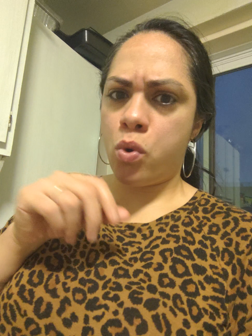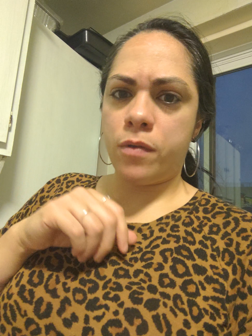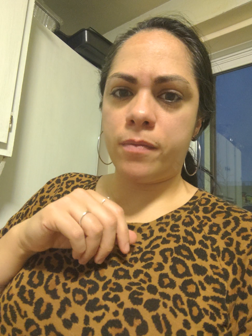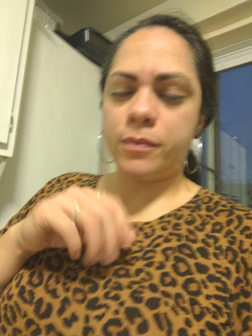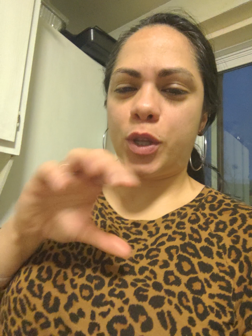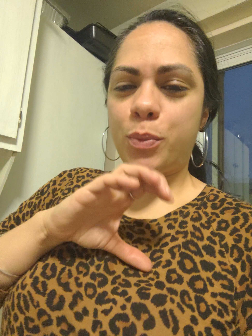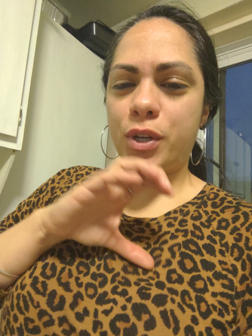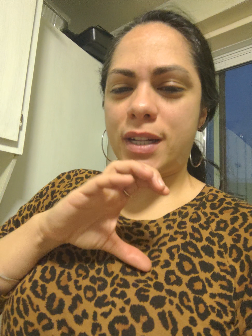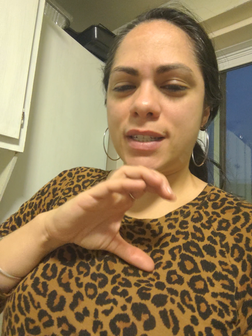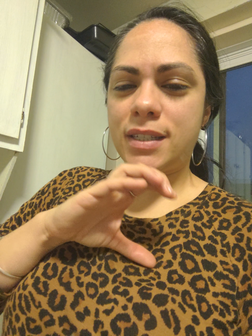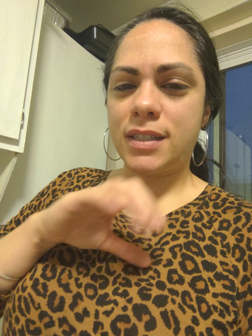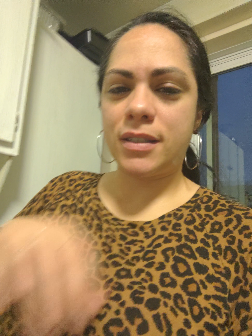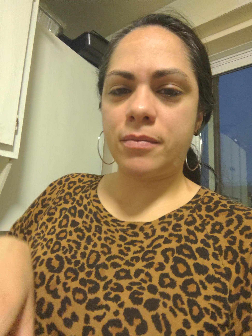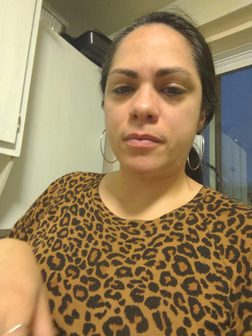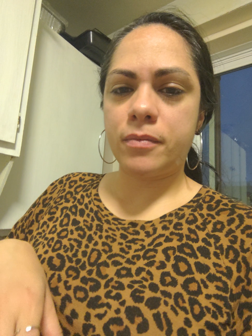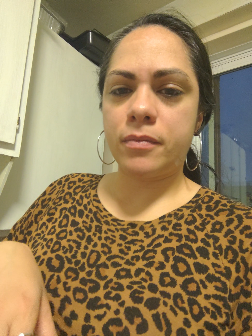police